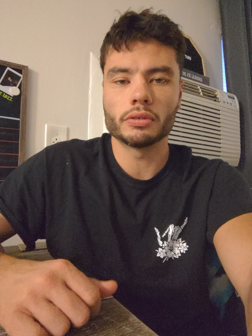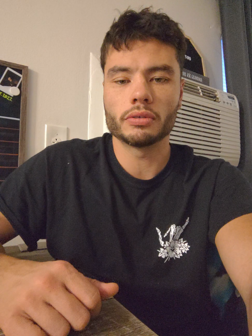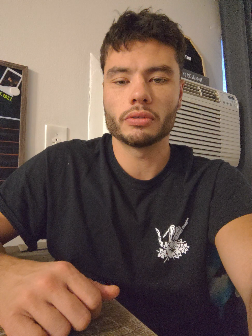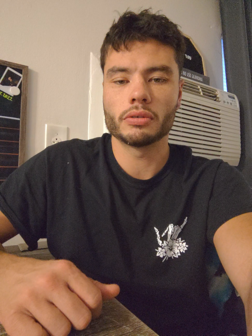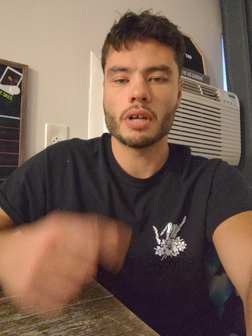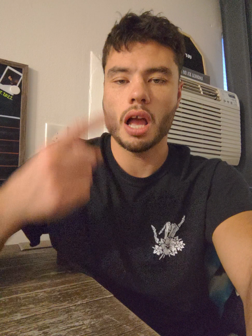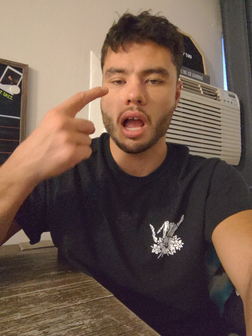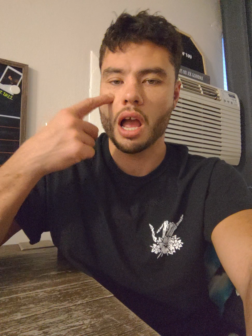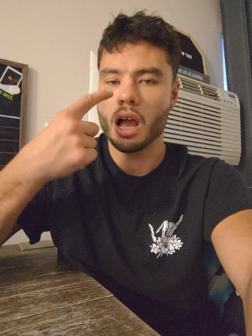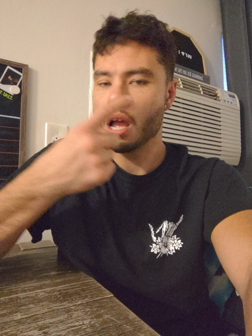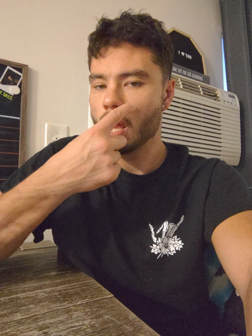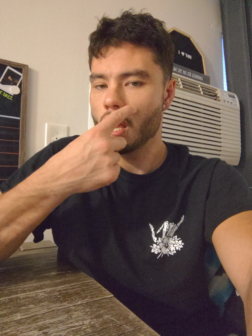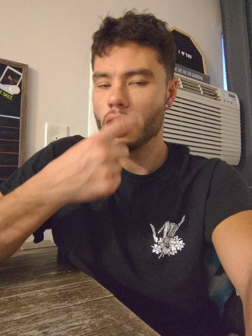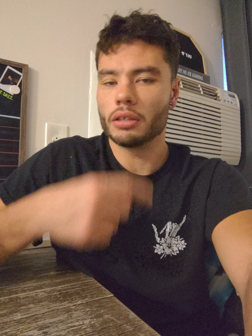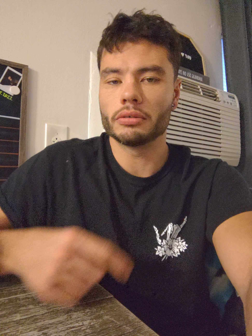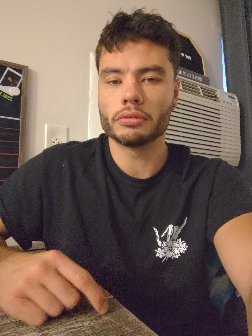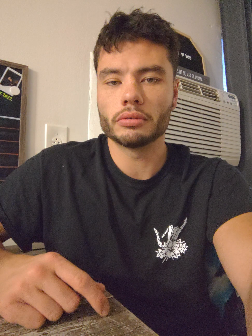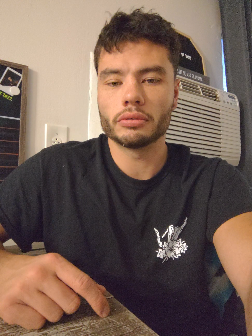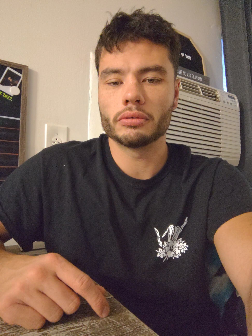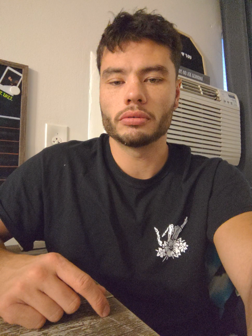eye